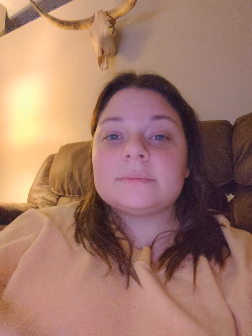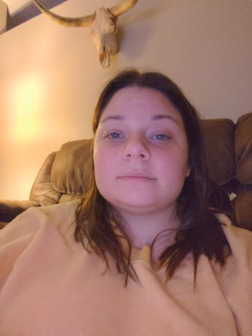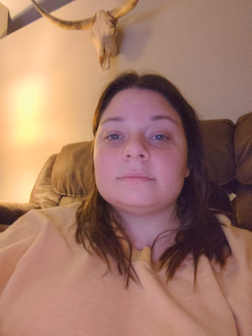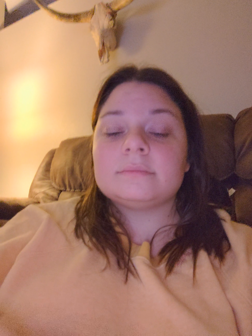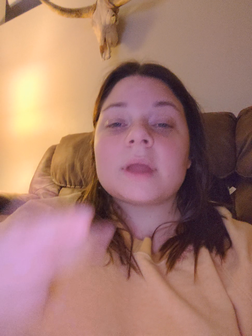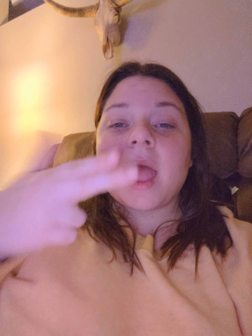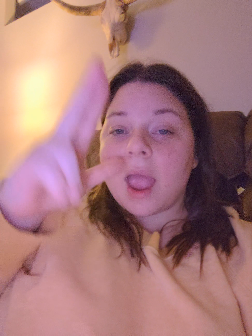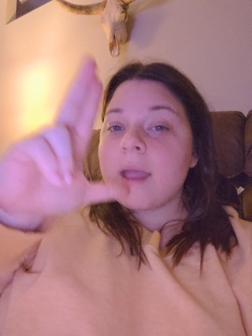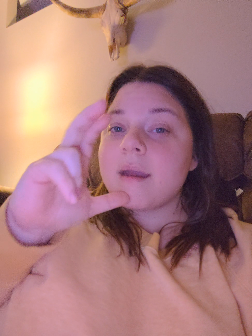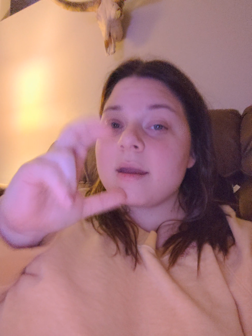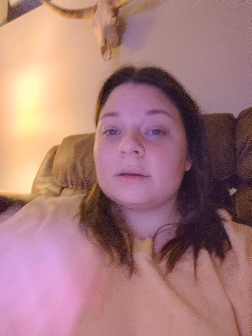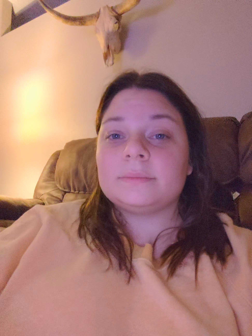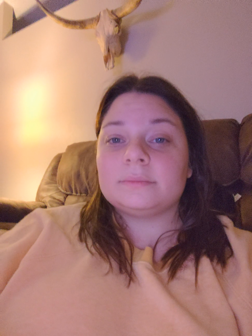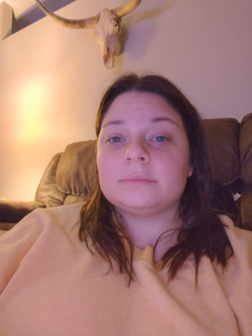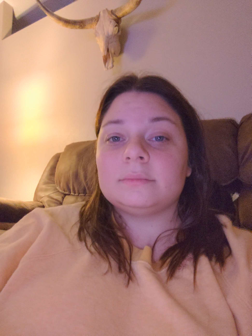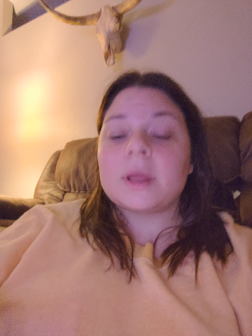hen